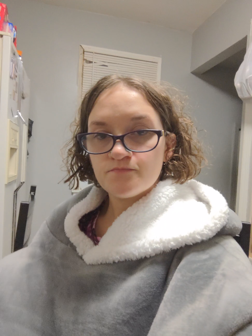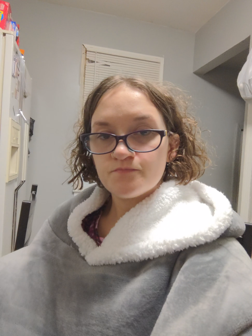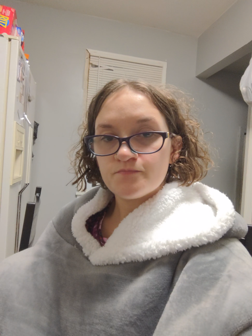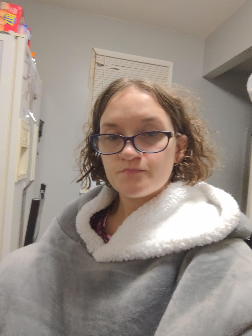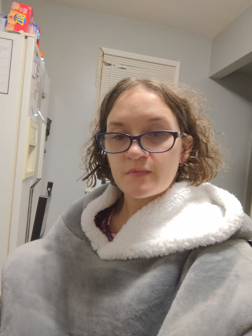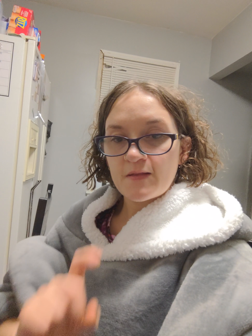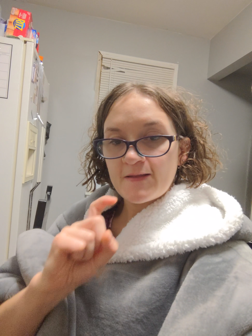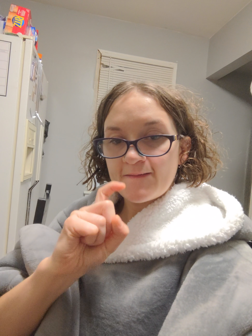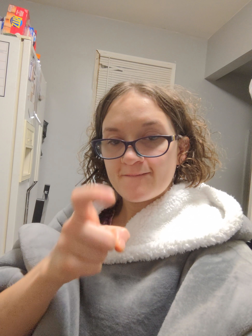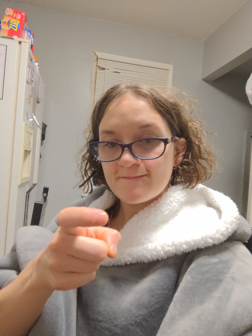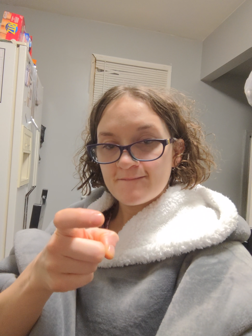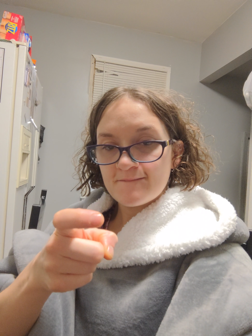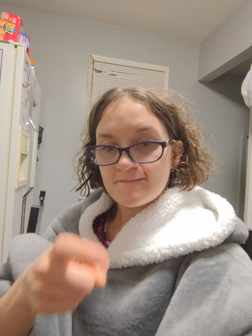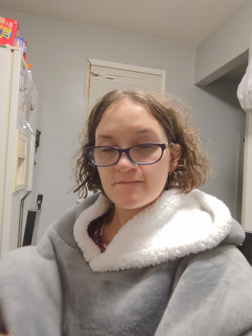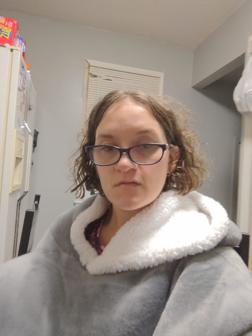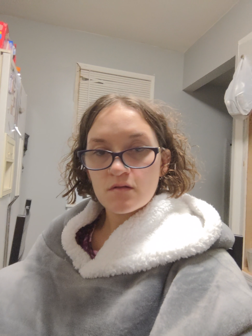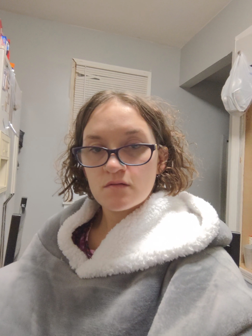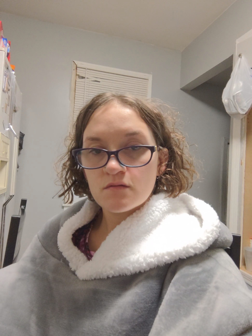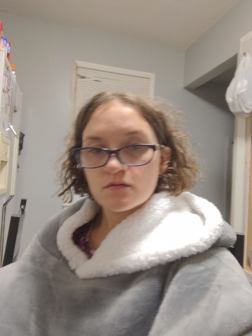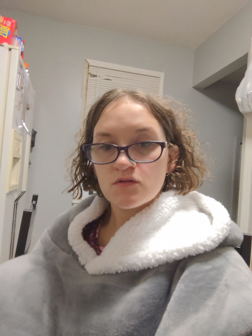gift